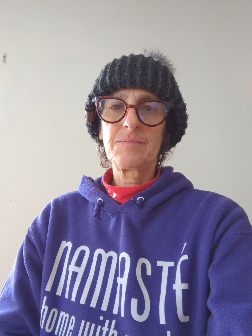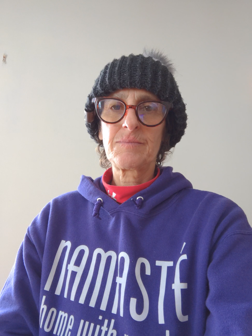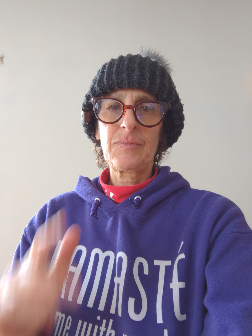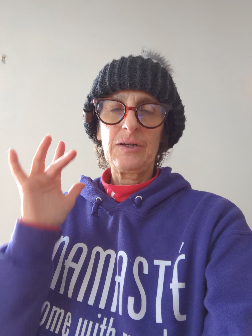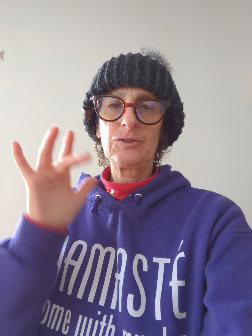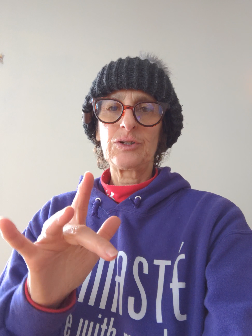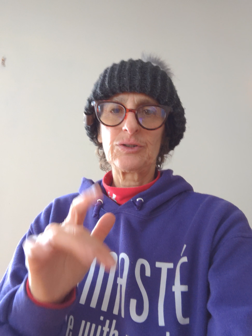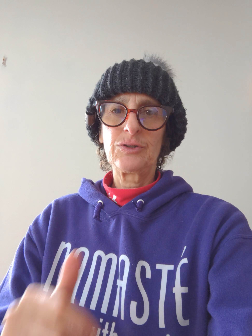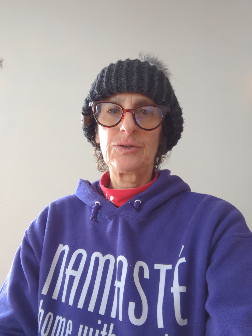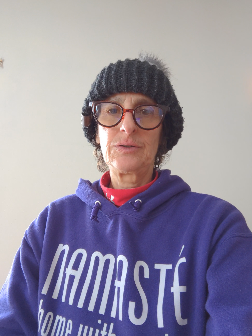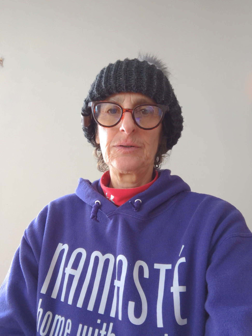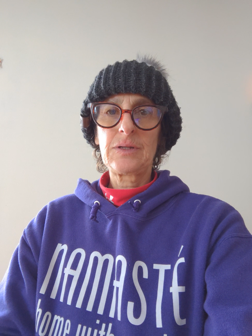touch